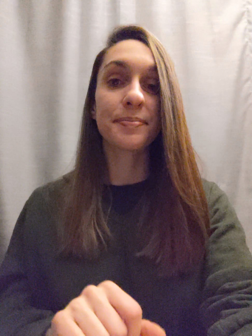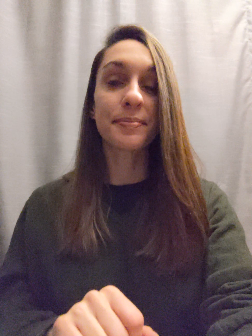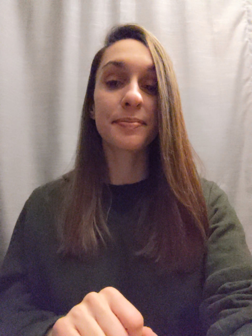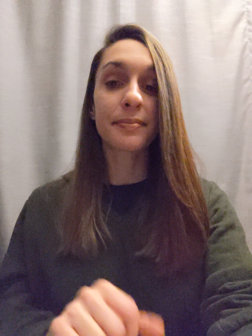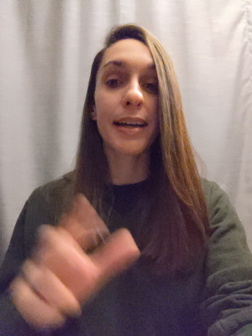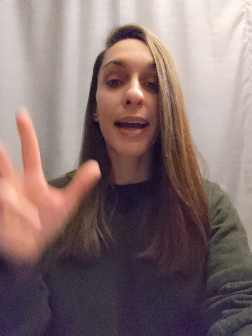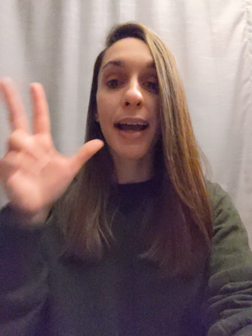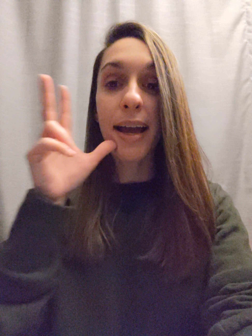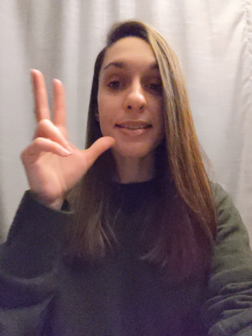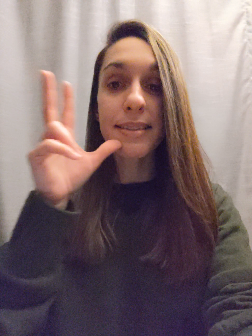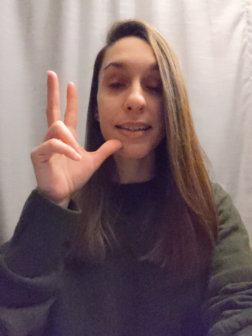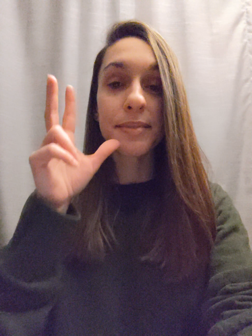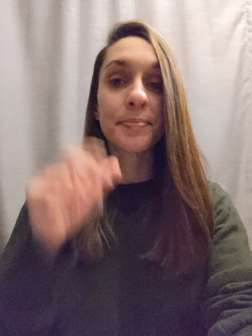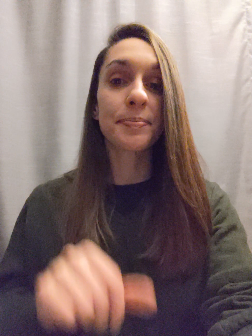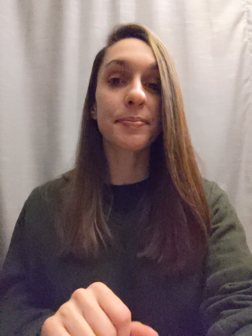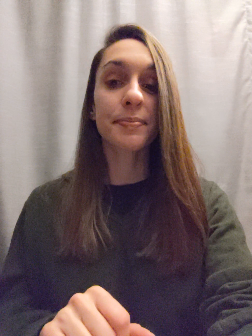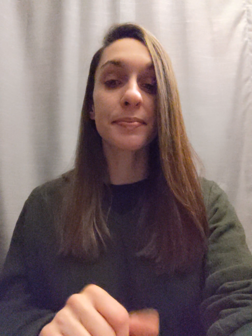hen